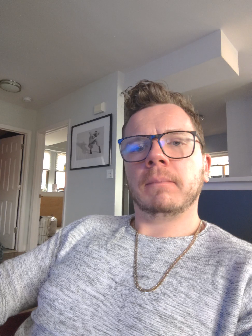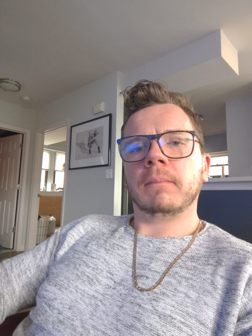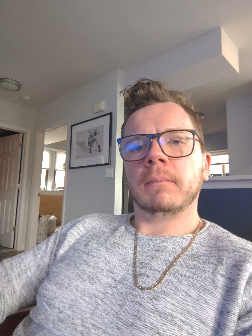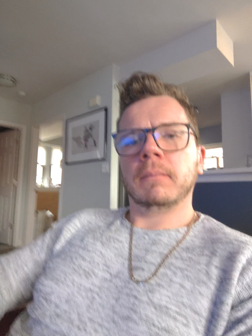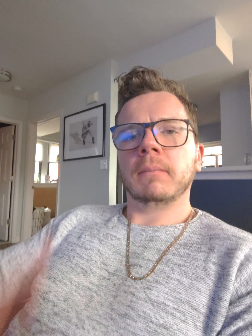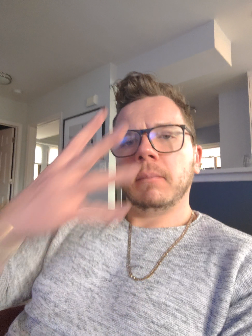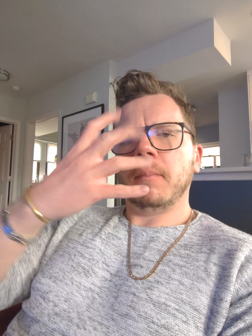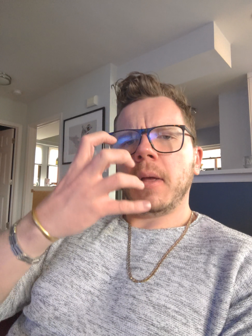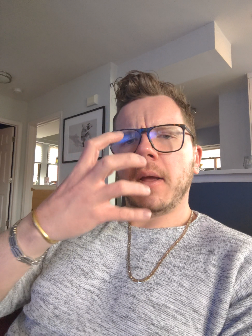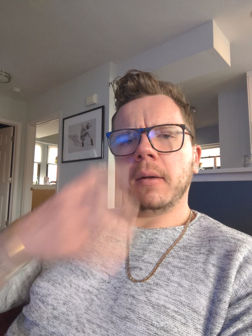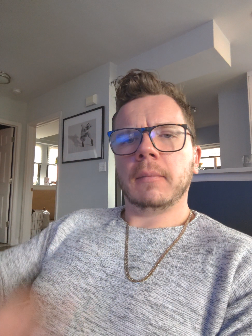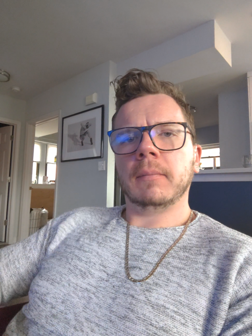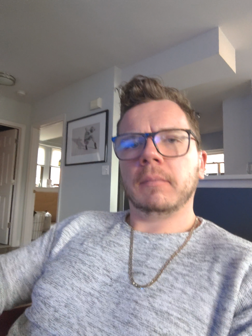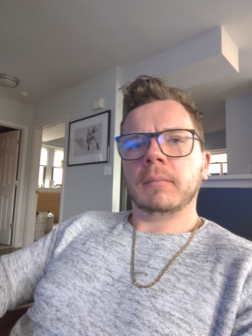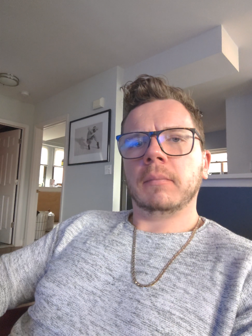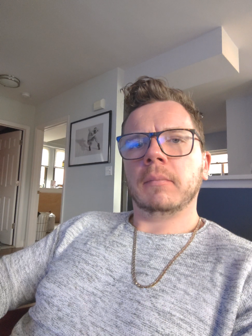mad